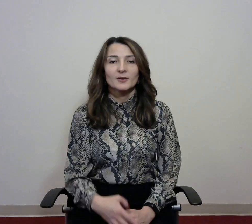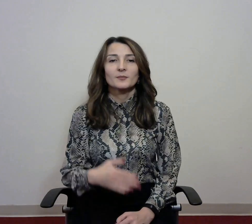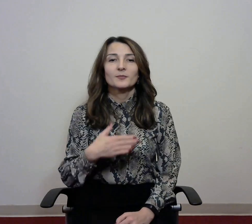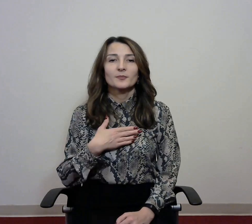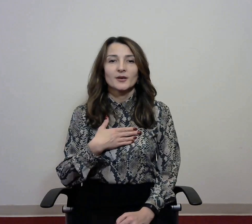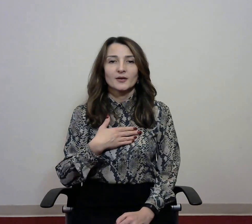mən